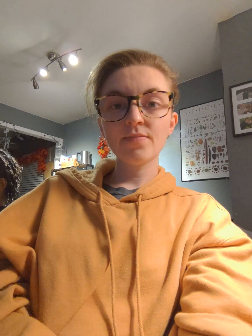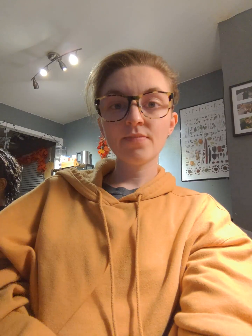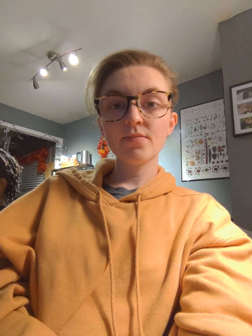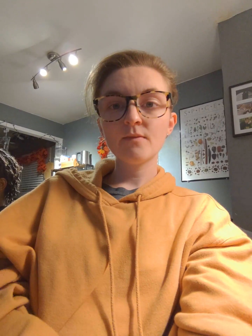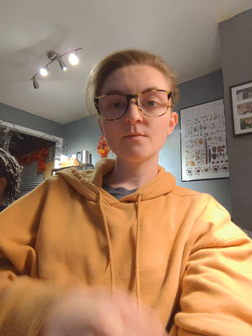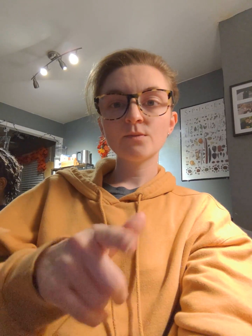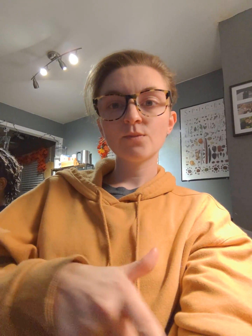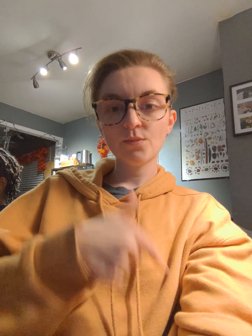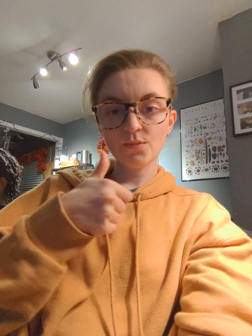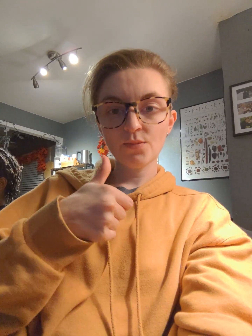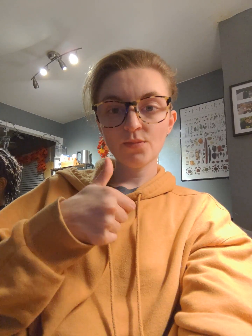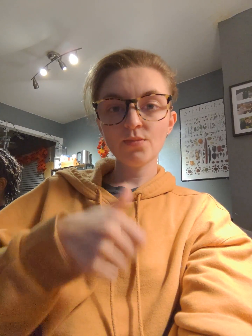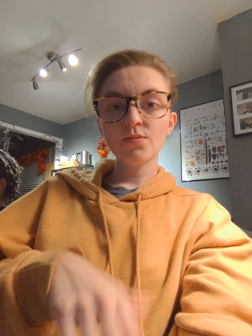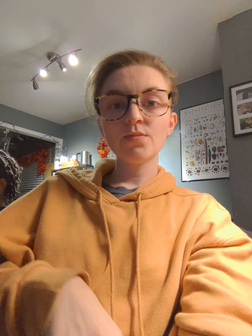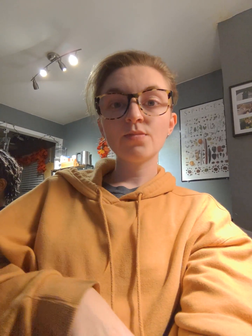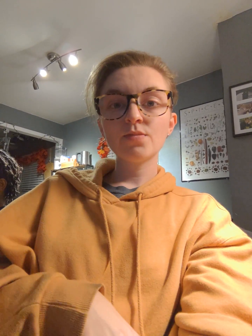long